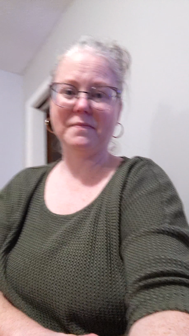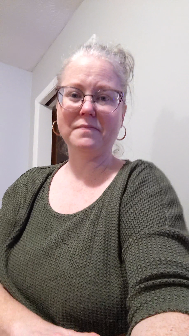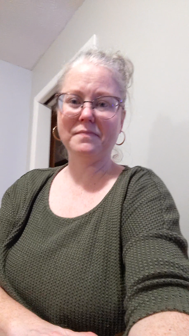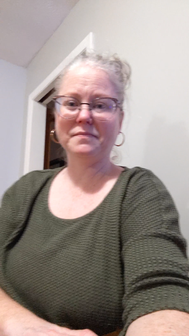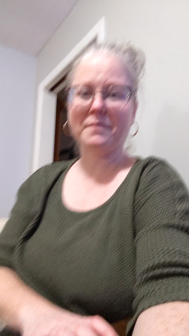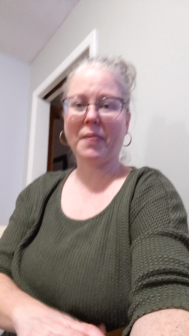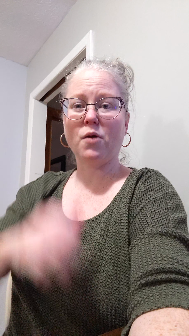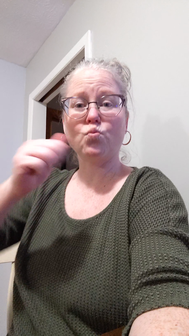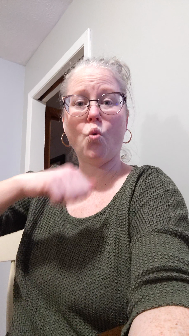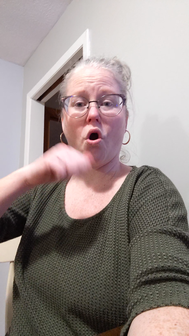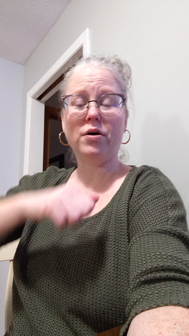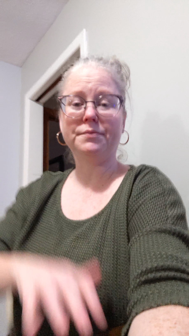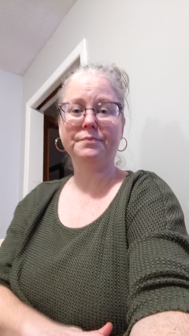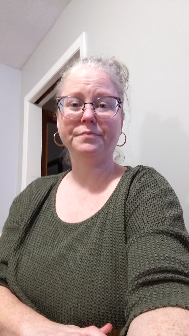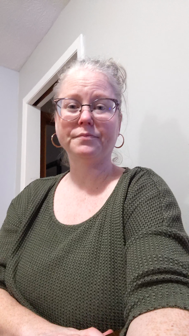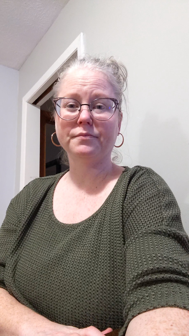rock